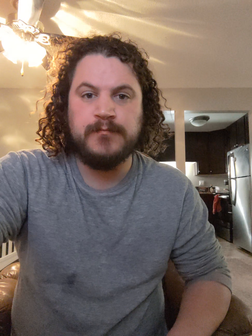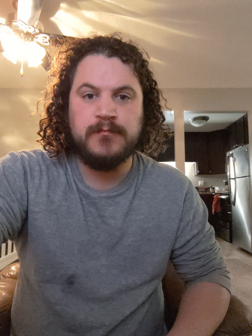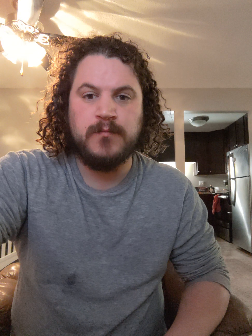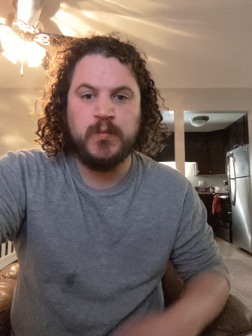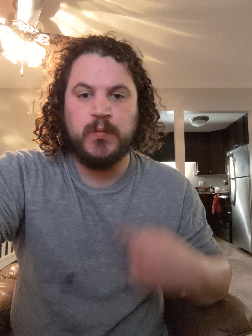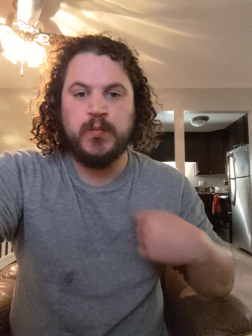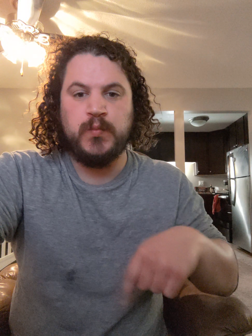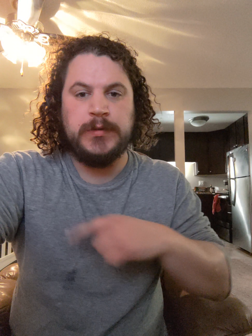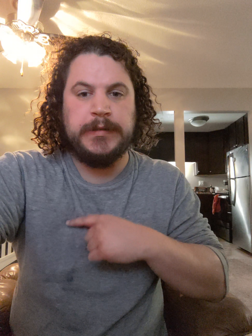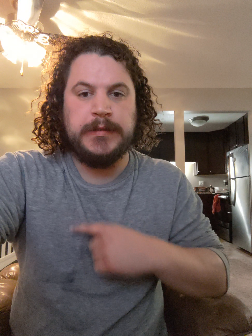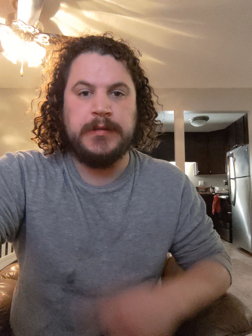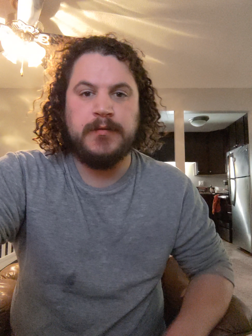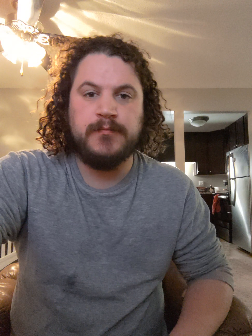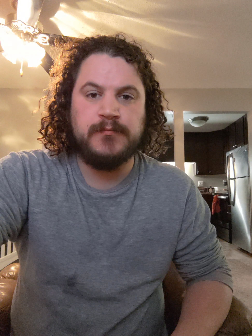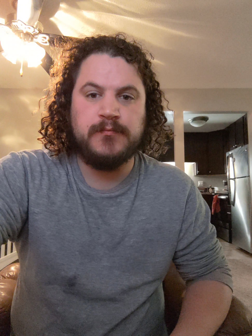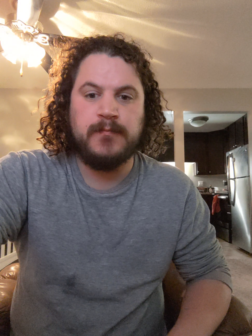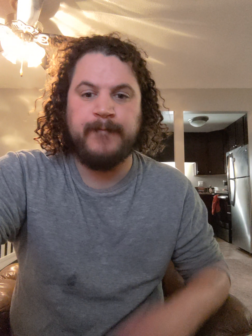we